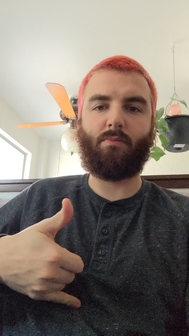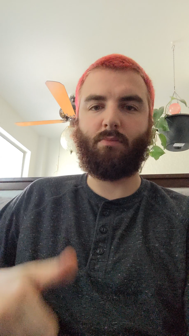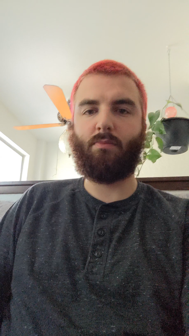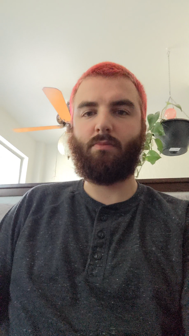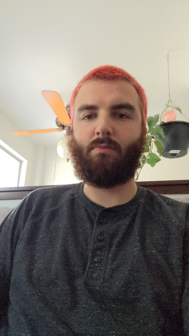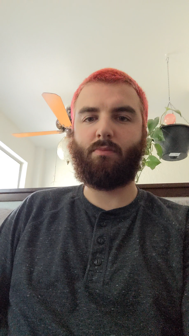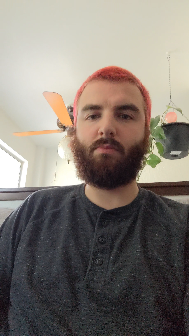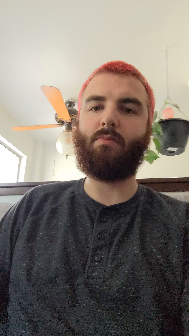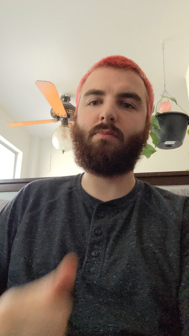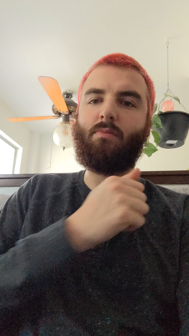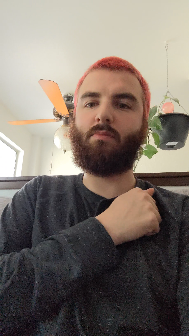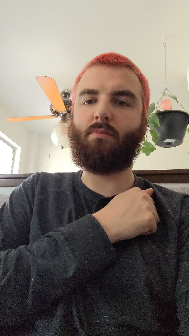love